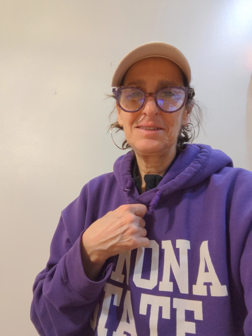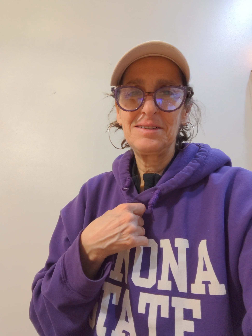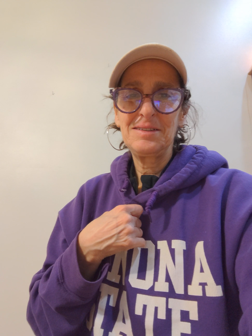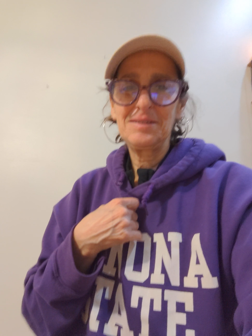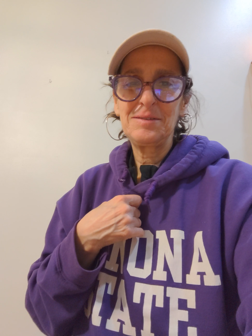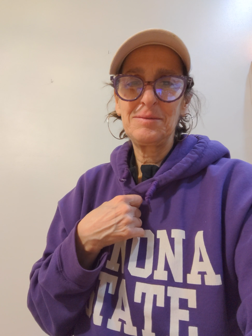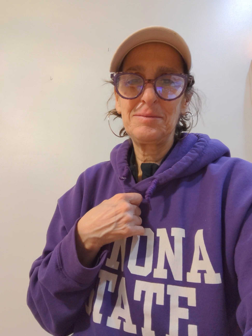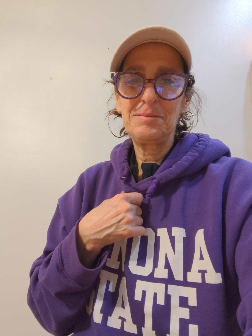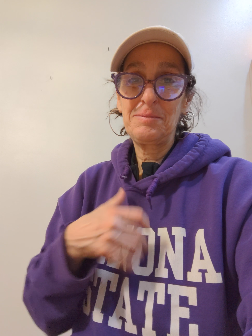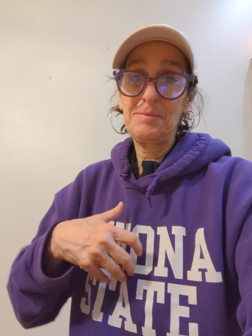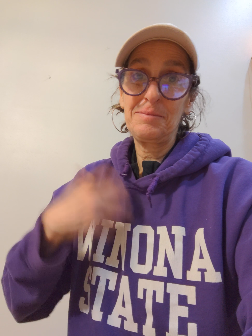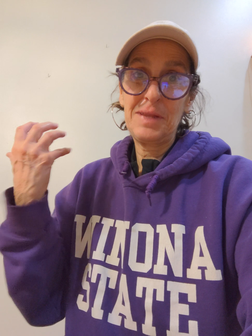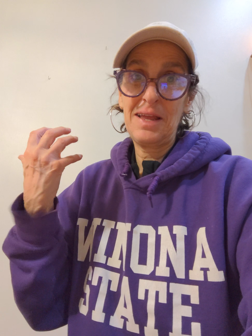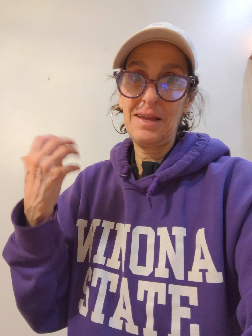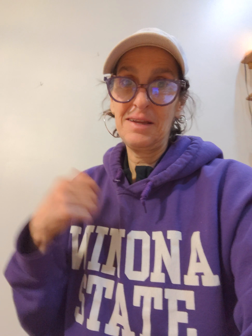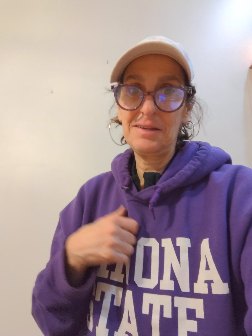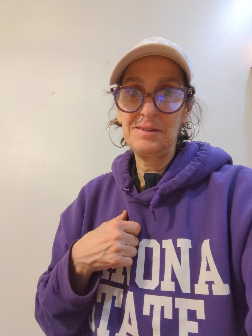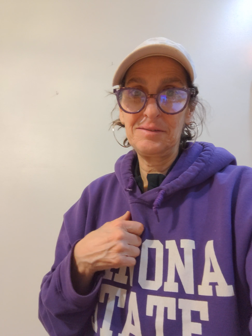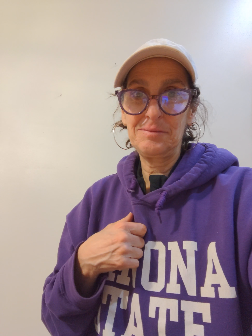mad